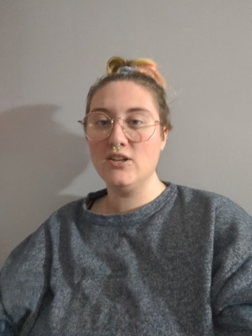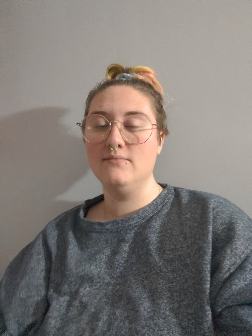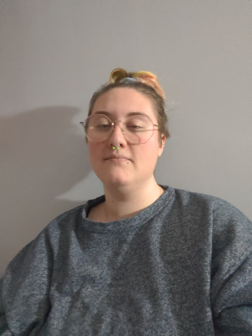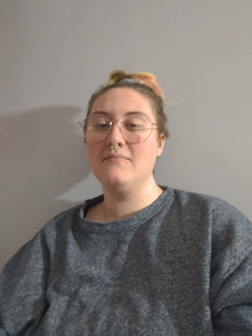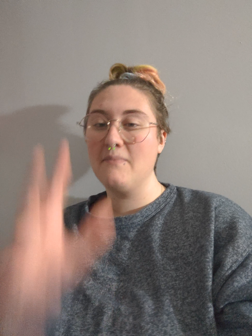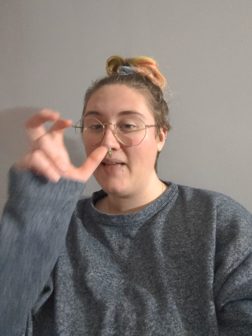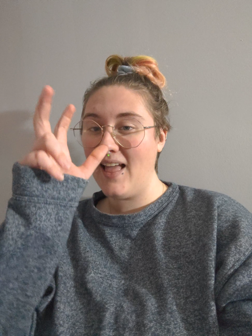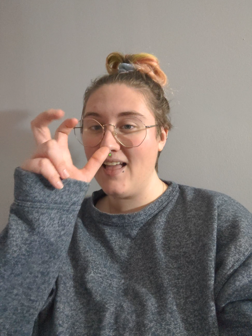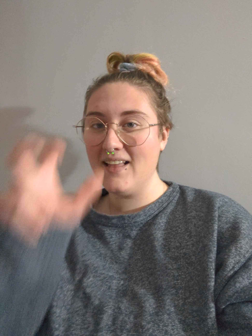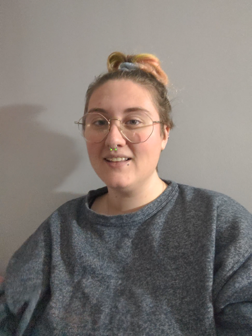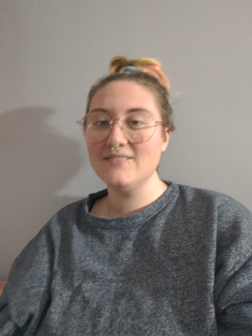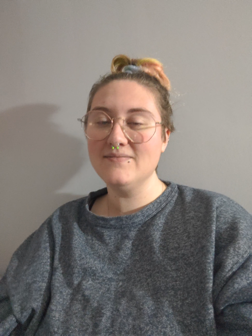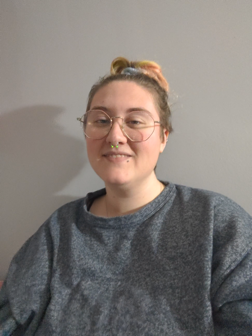bug